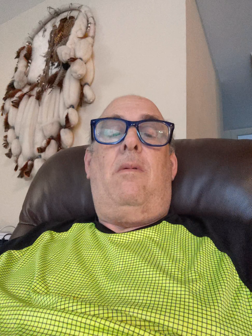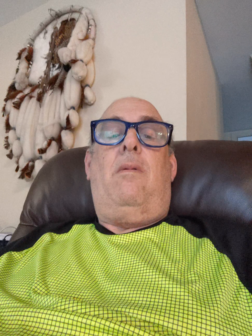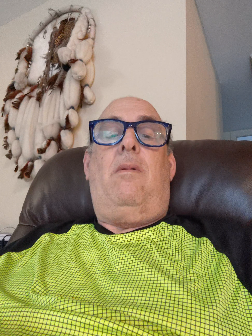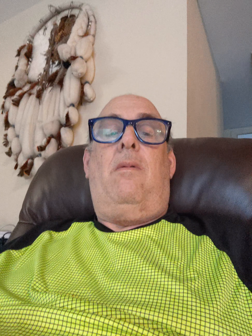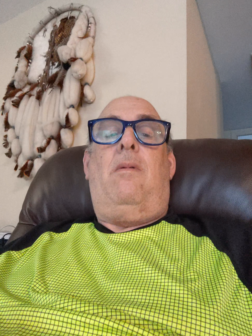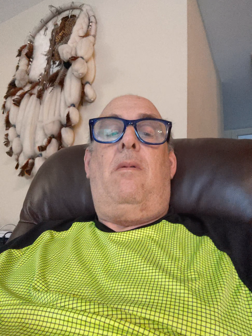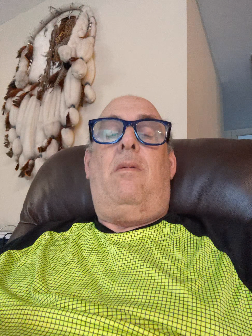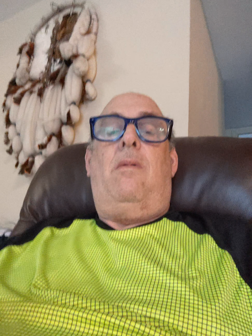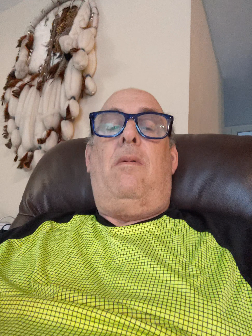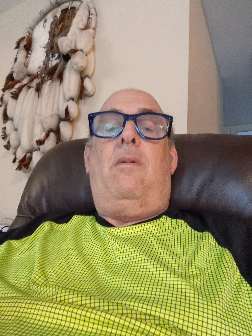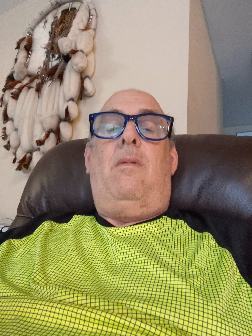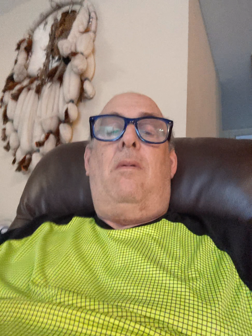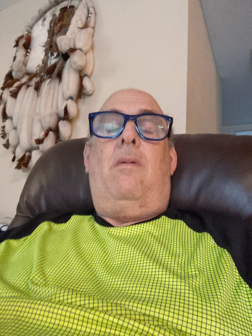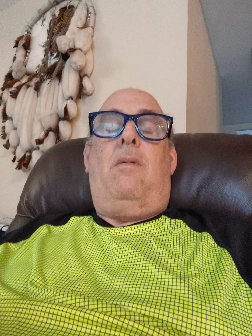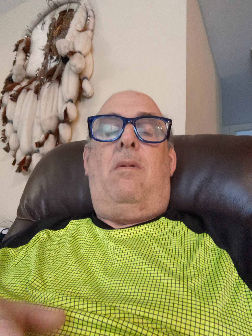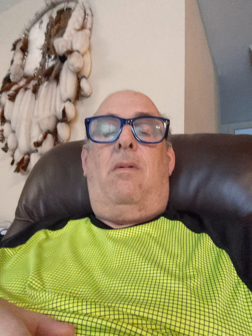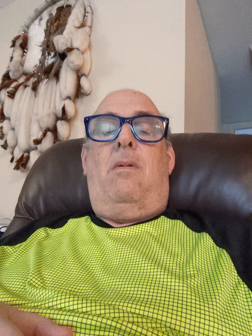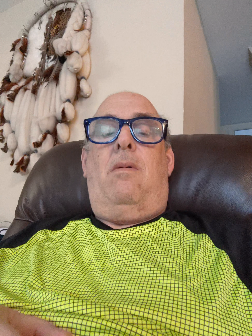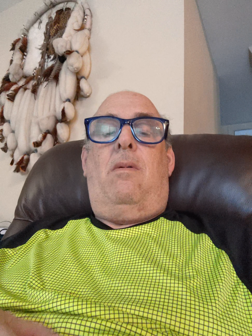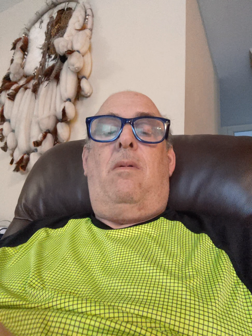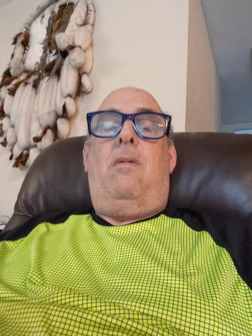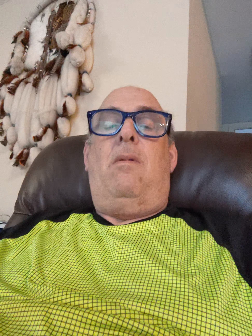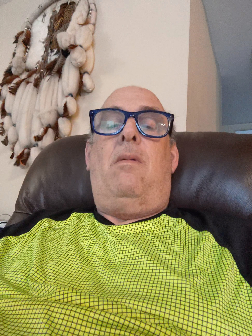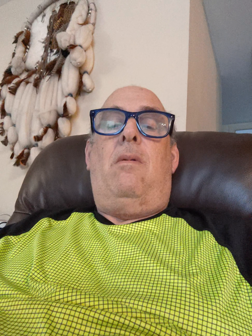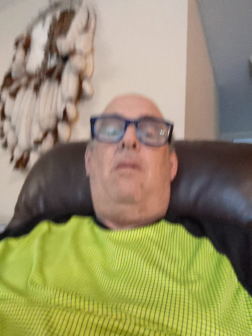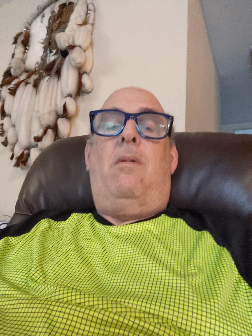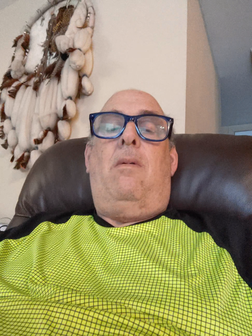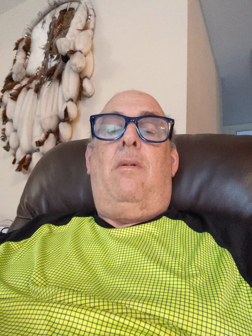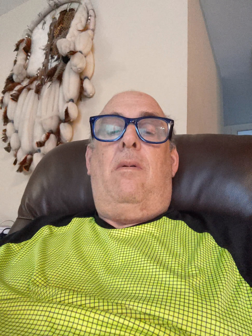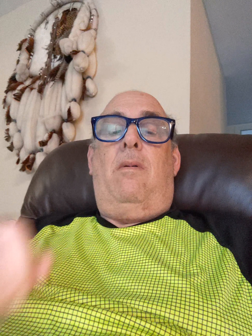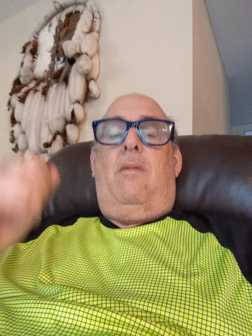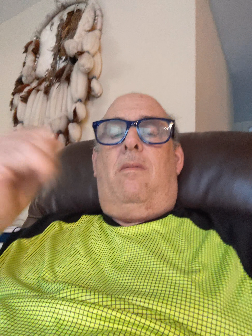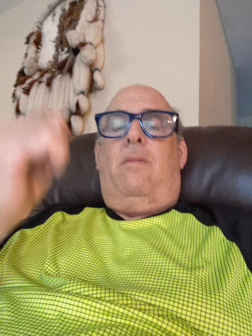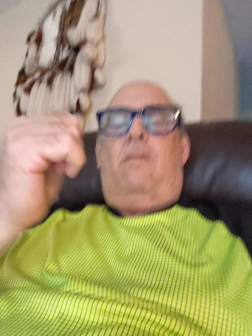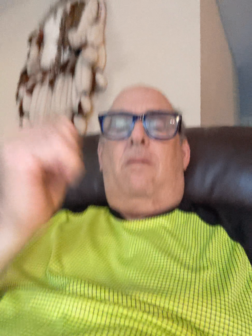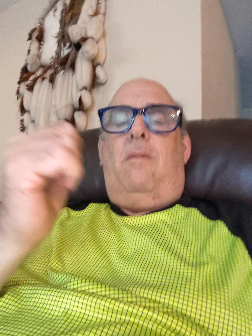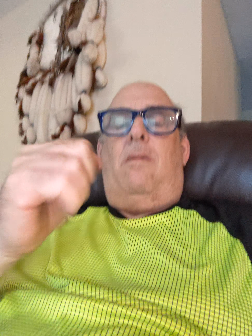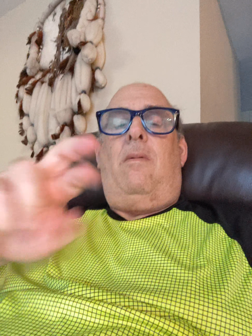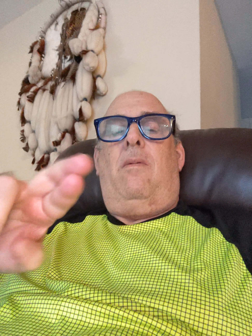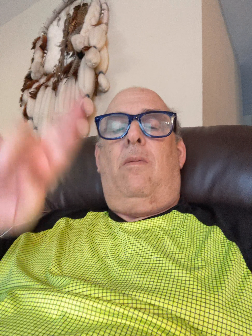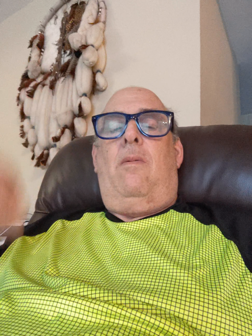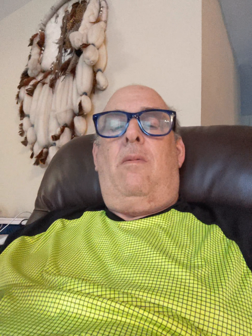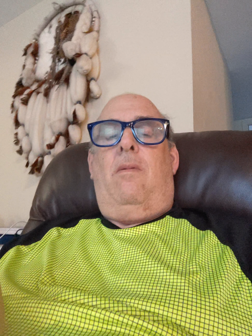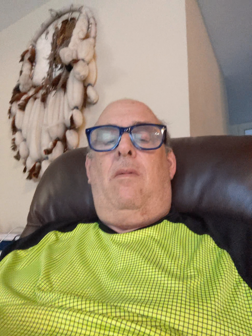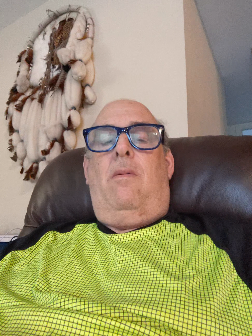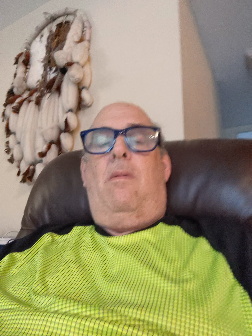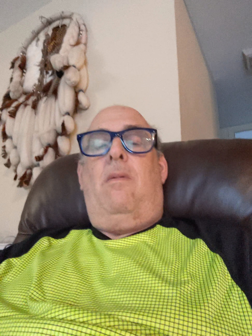refrigerator